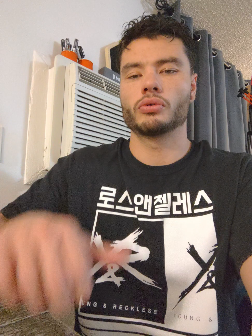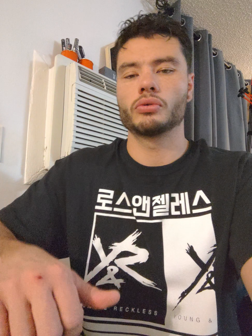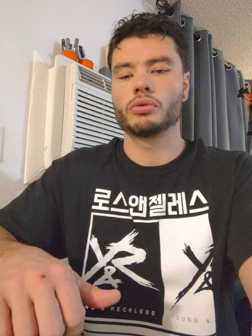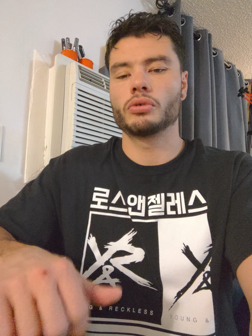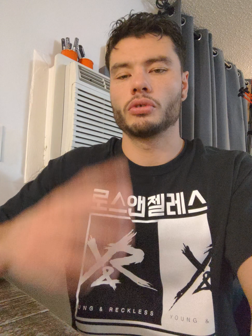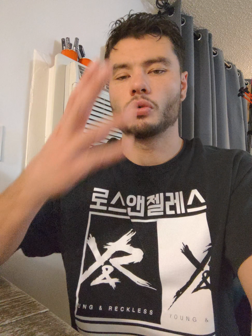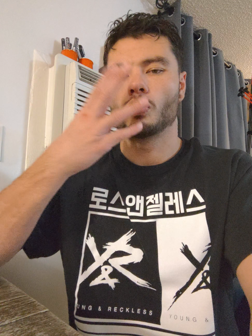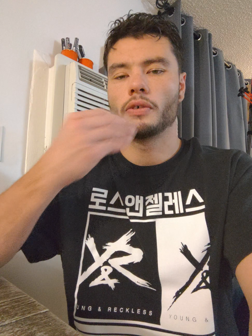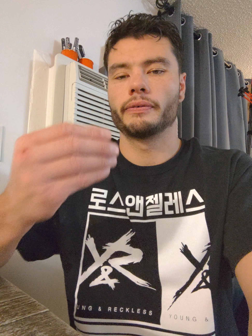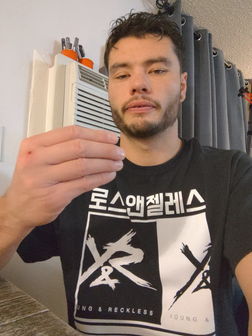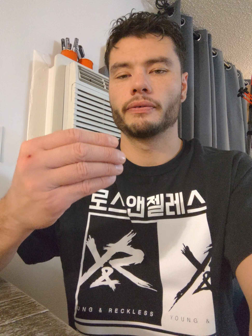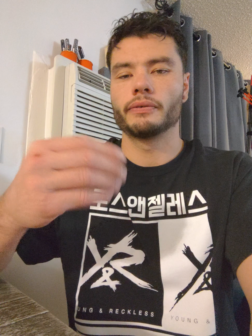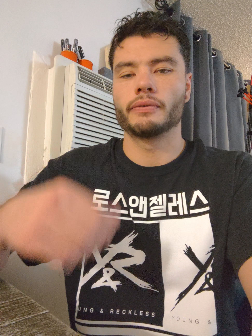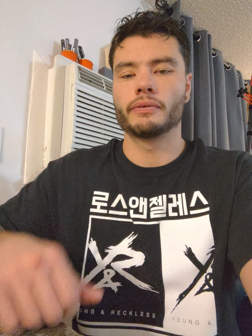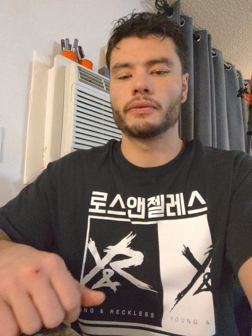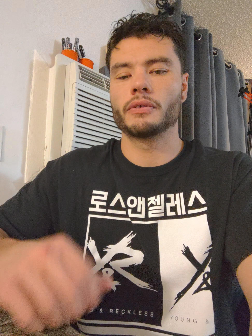wolf